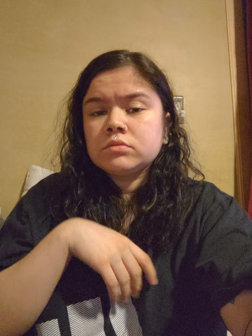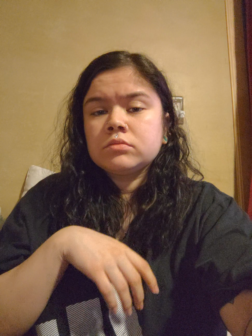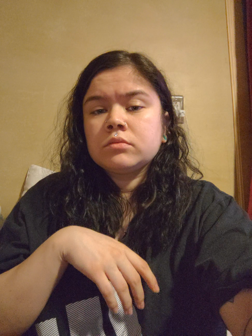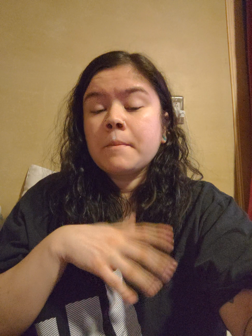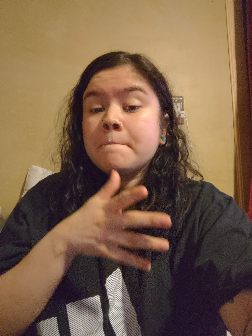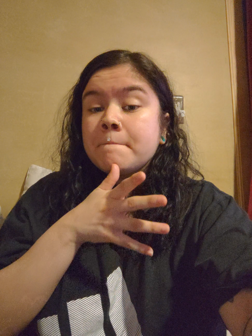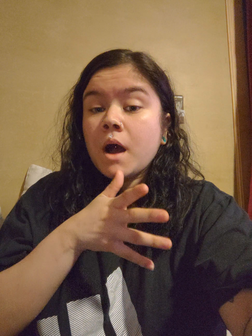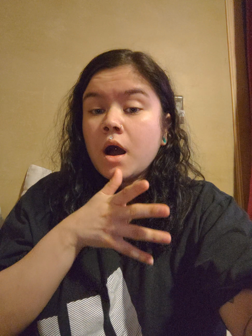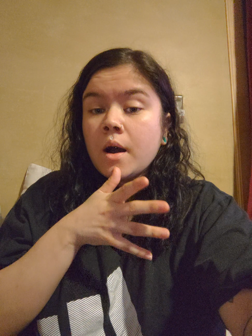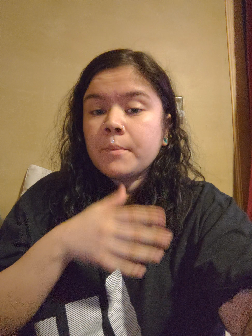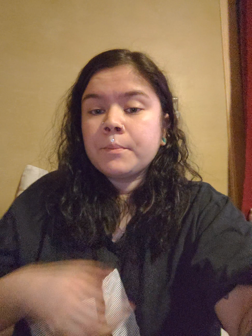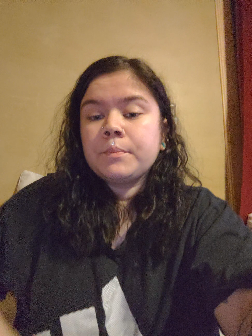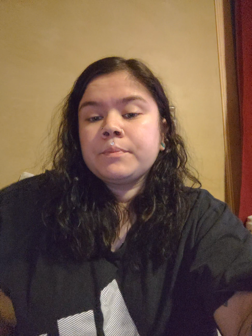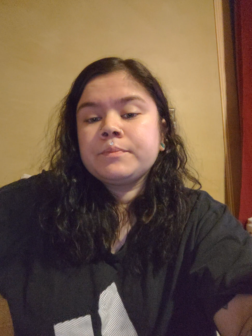mom